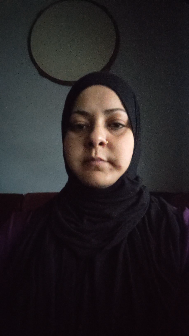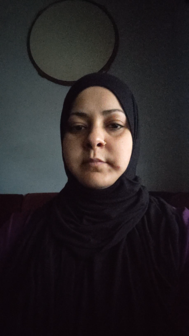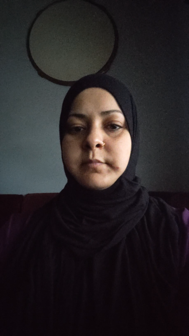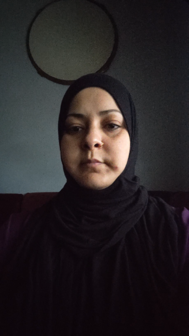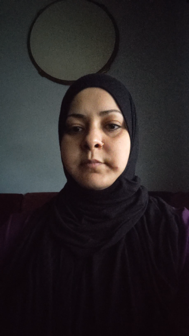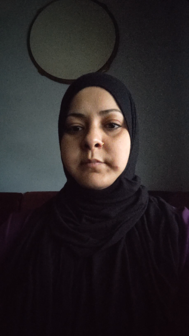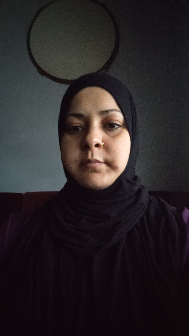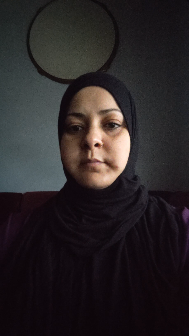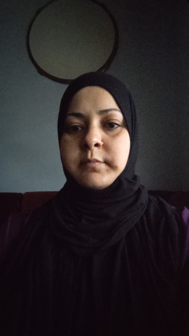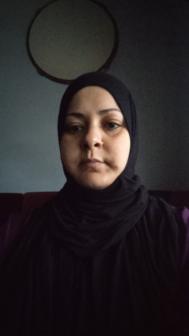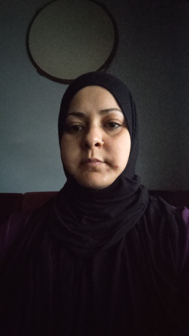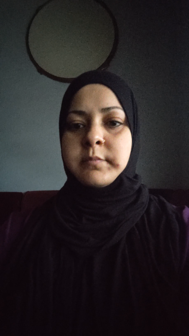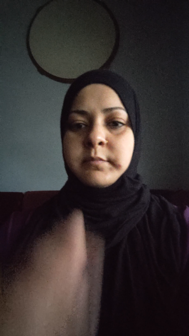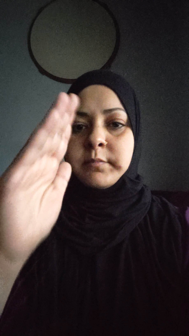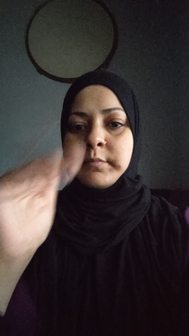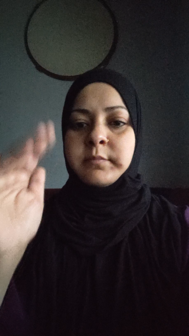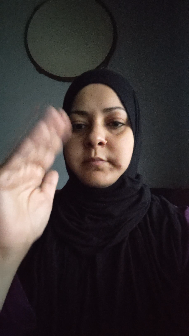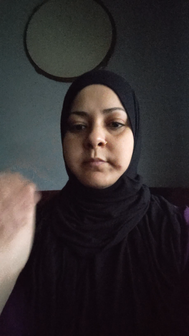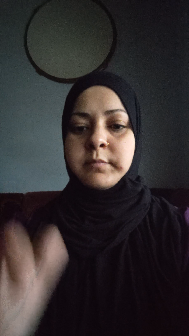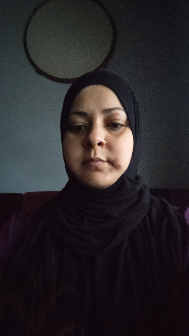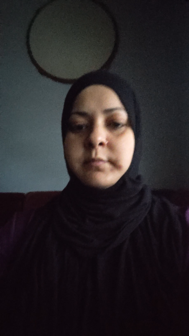downtown